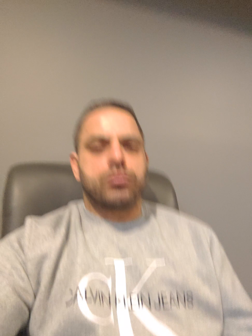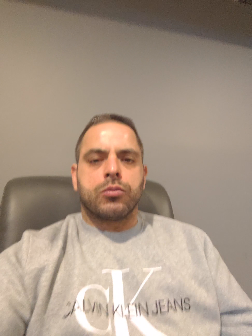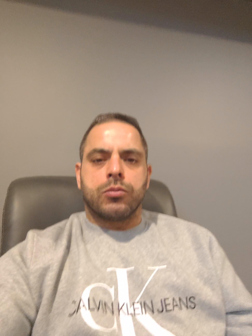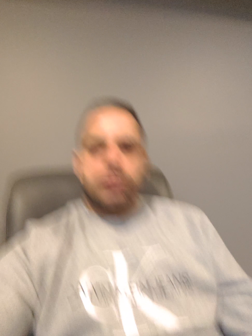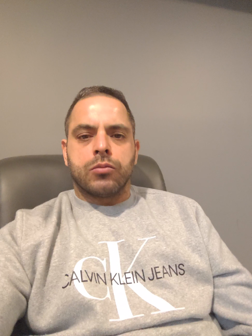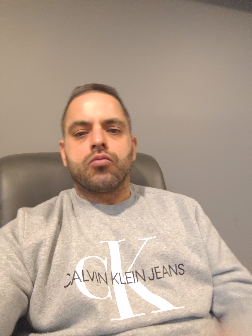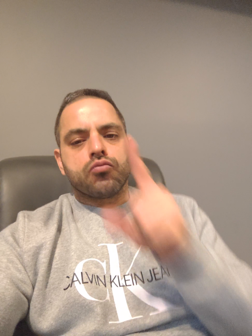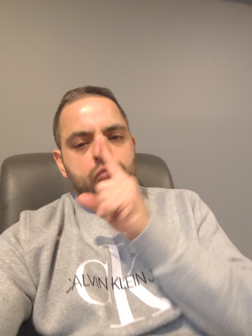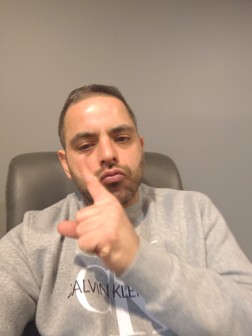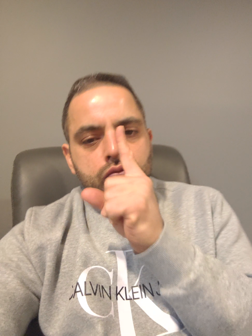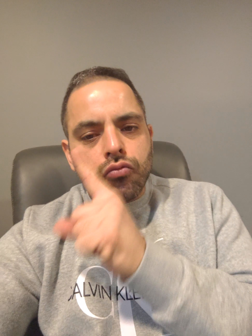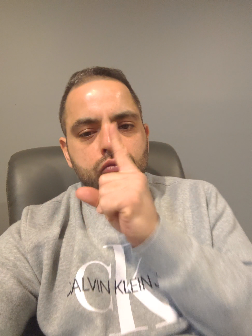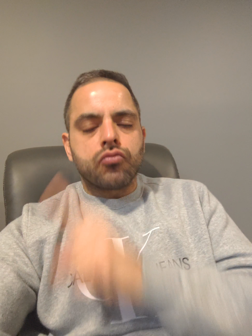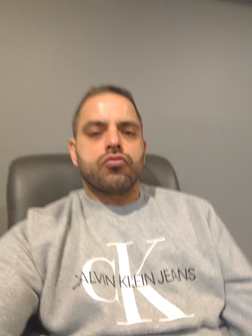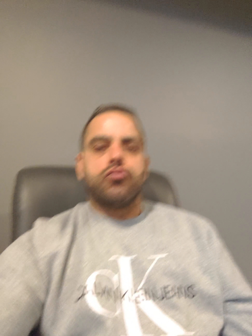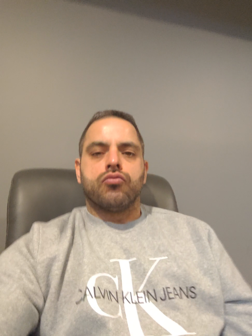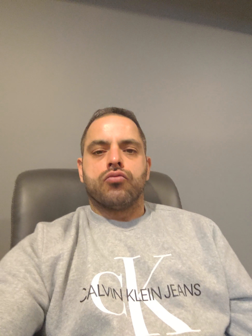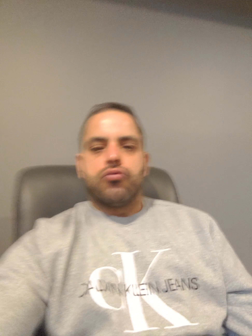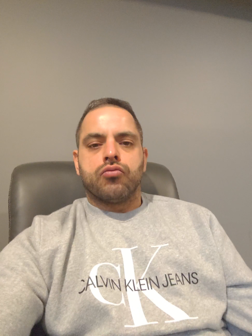mouse